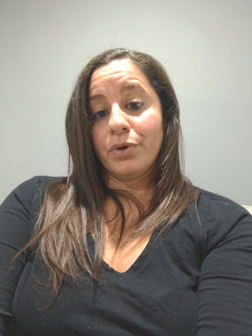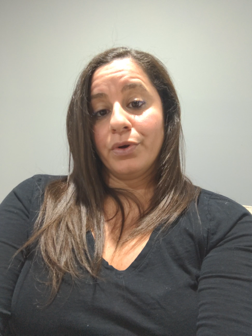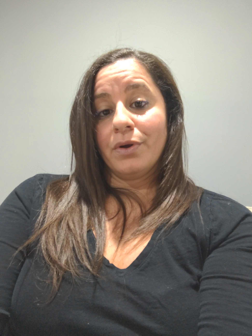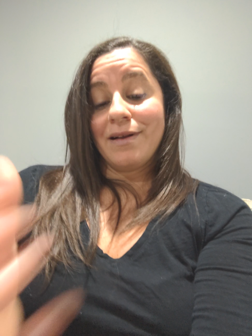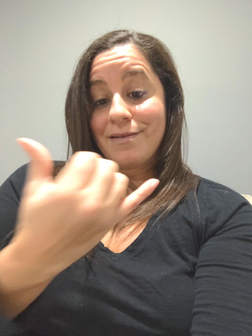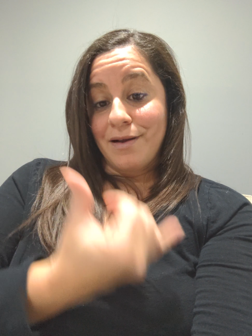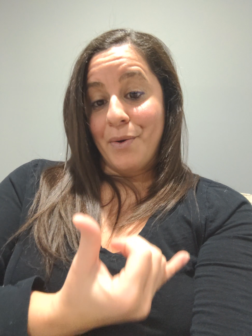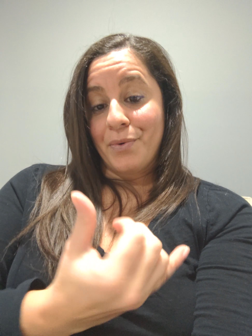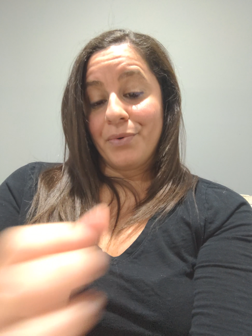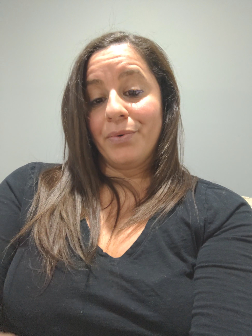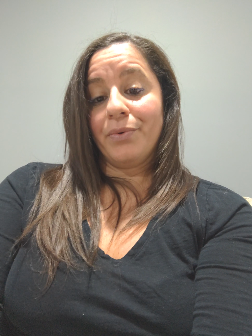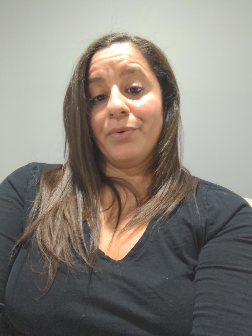now